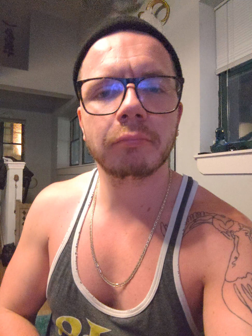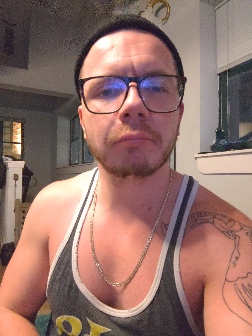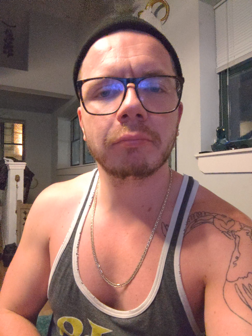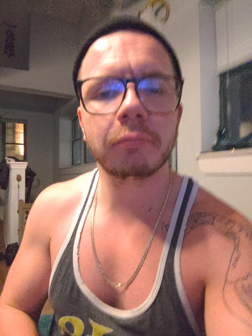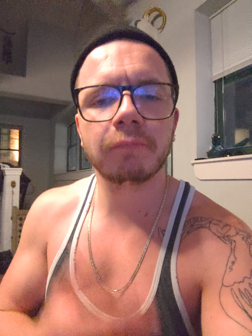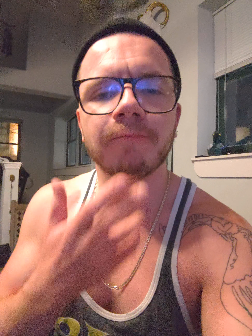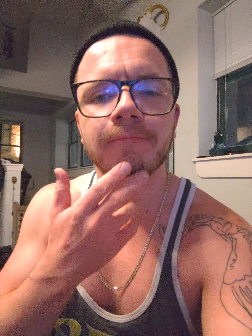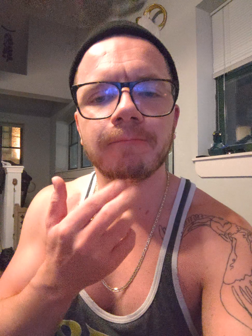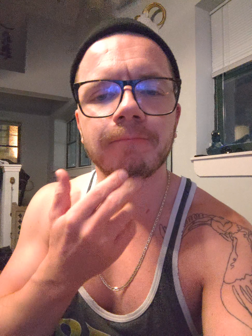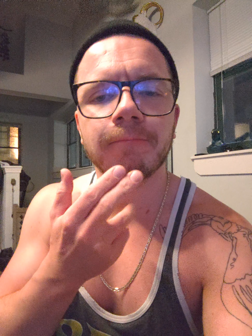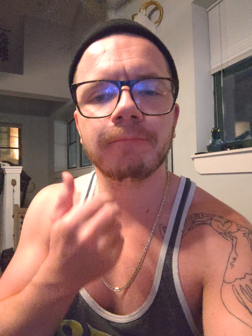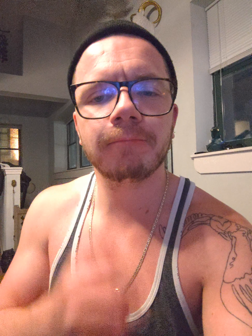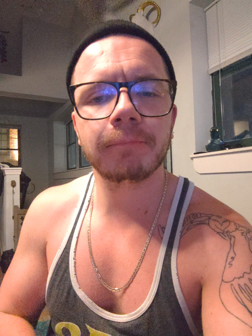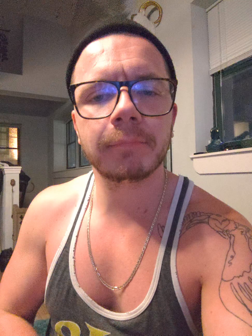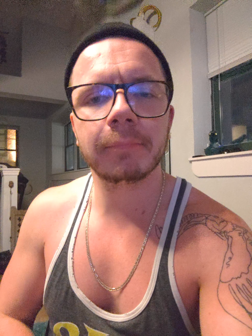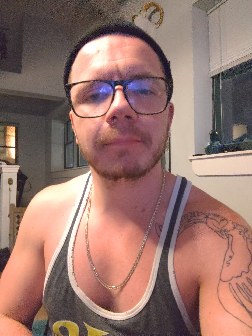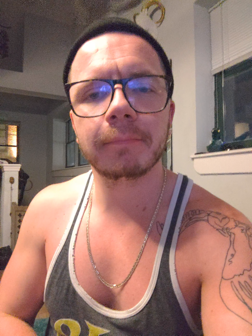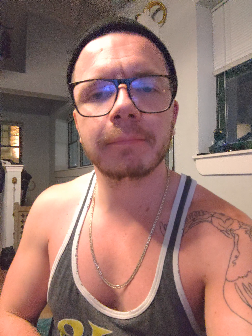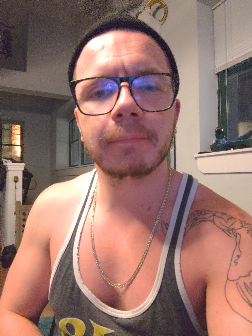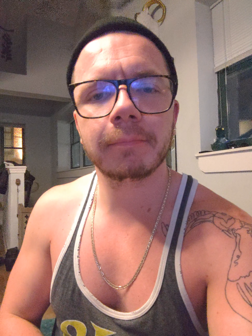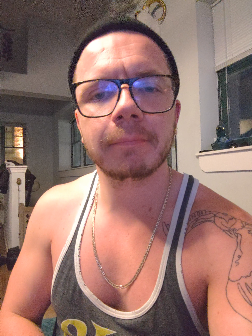cute